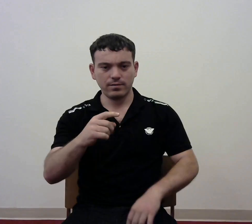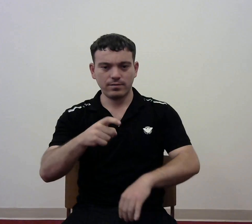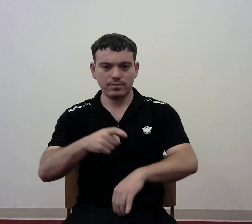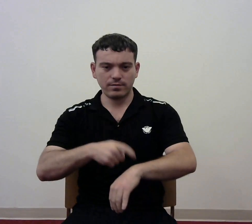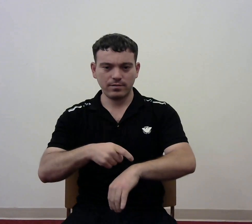saat